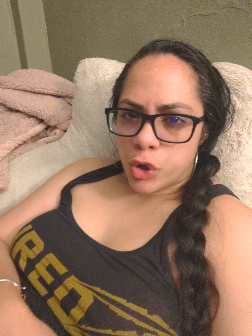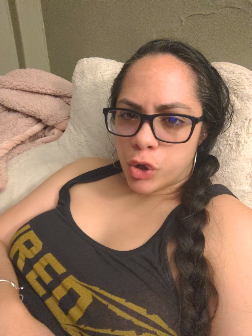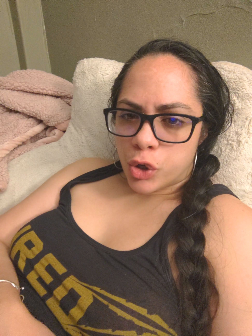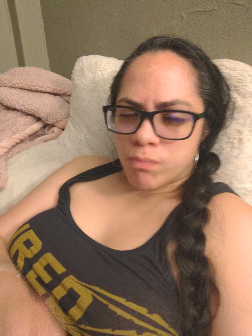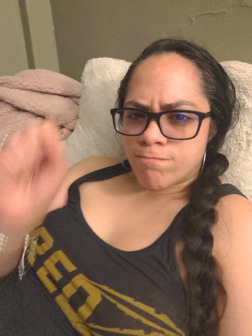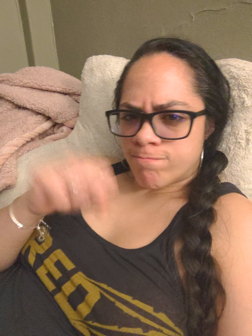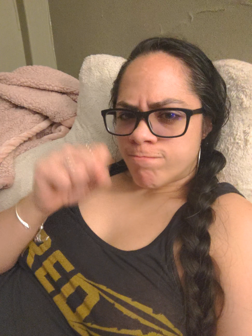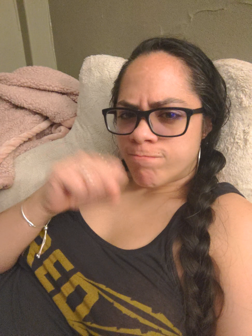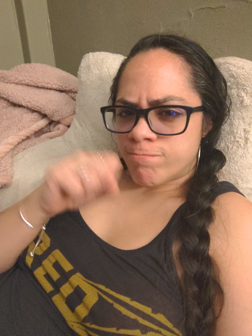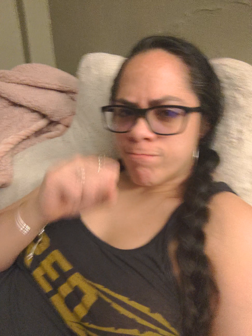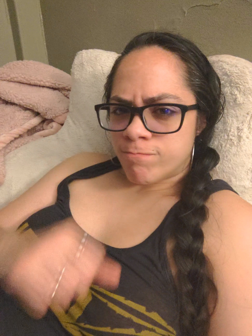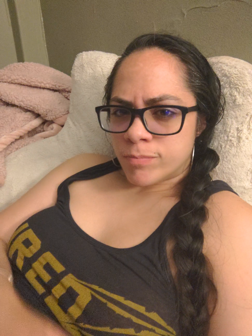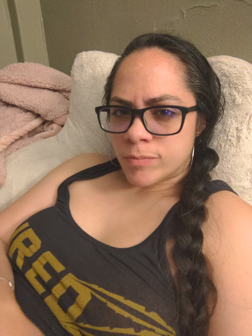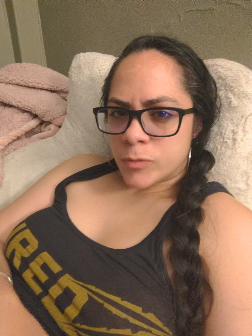yes